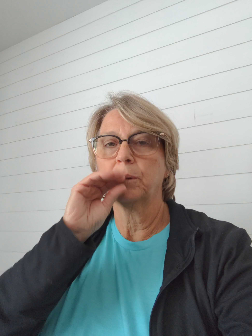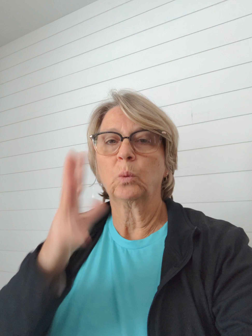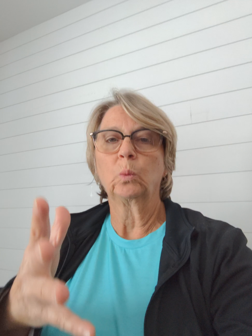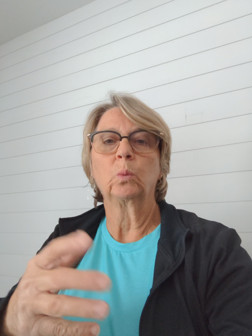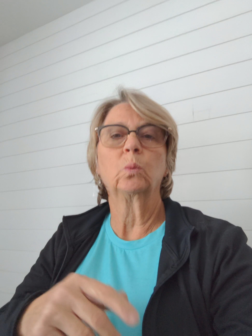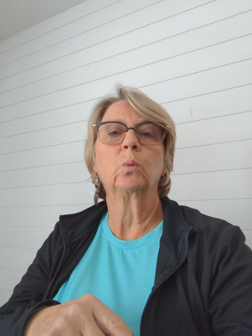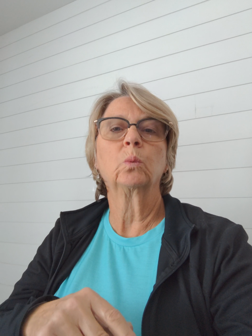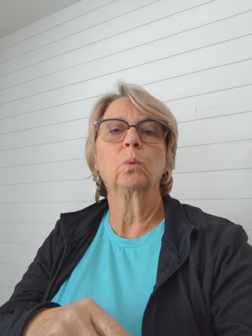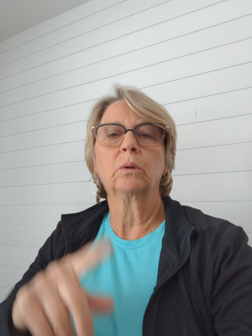balloon